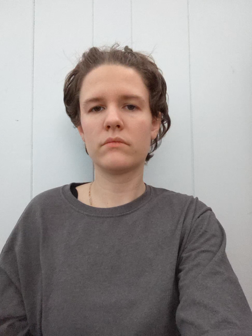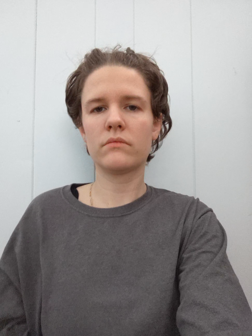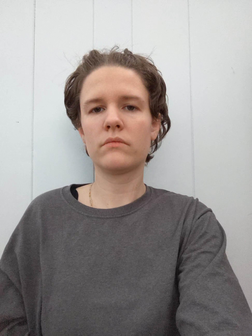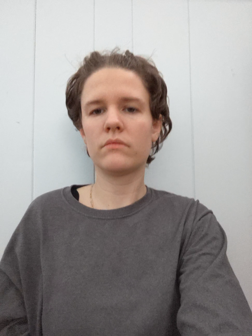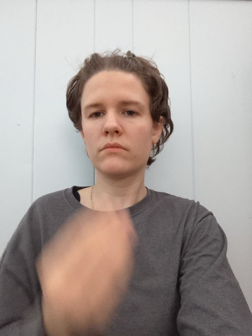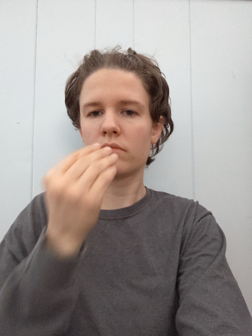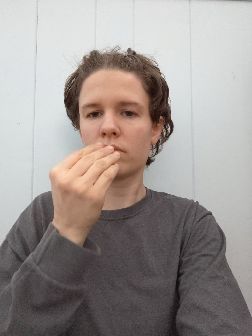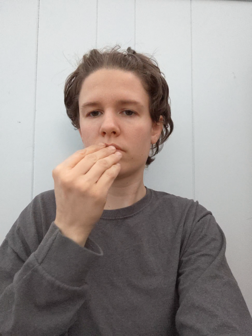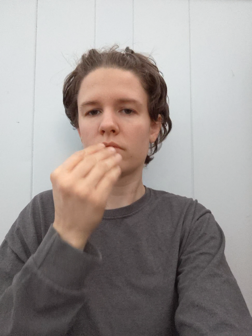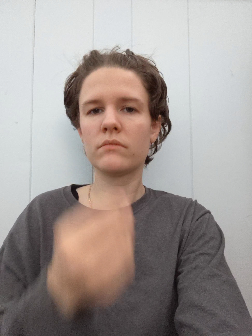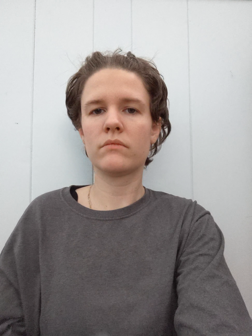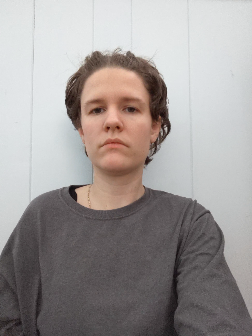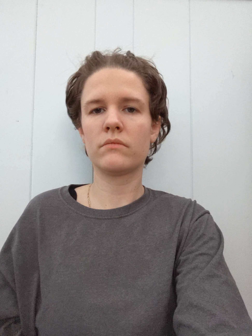food